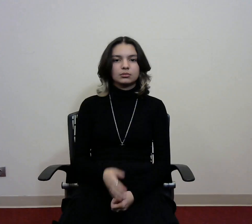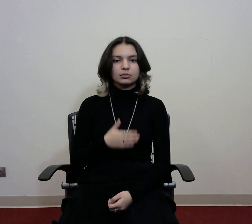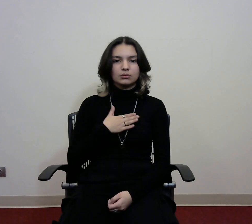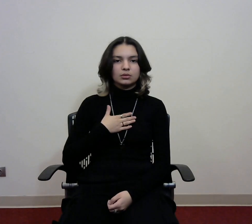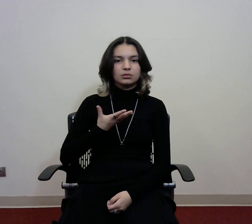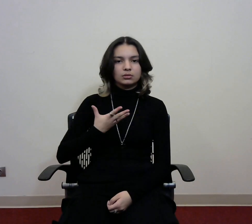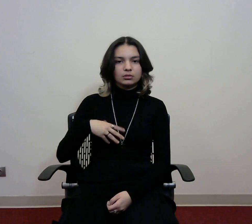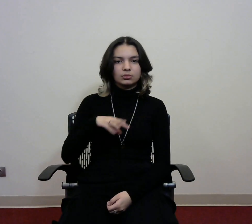biz